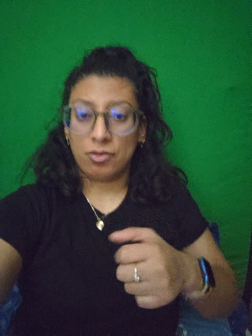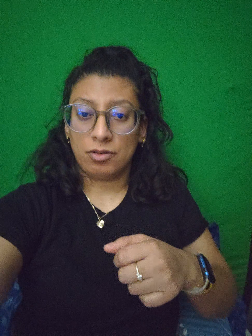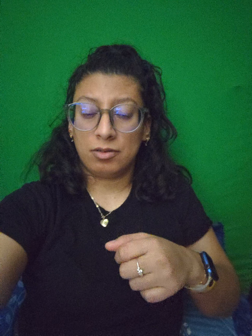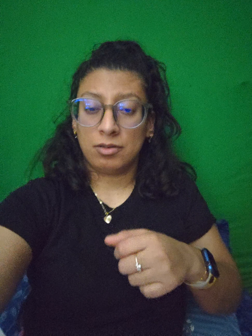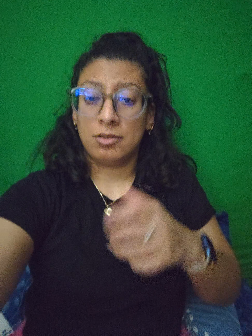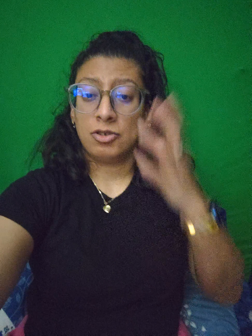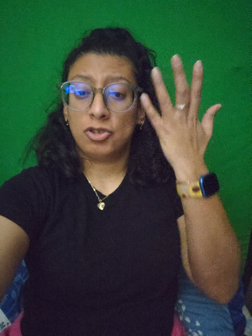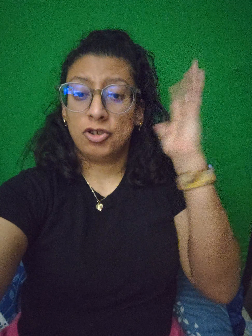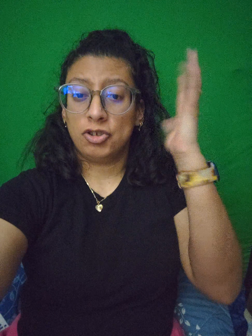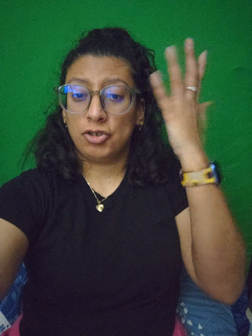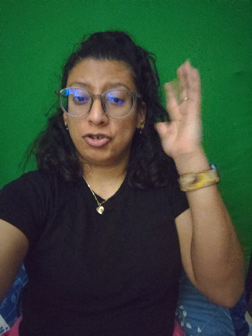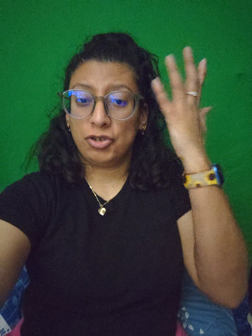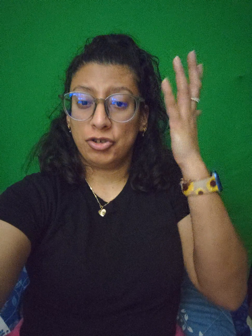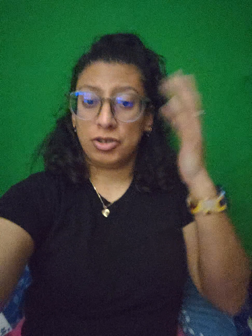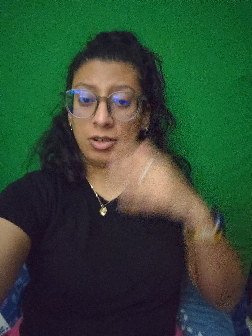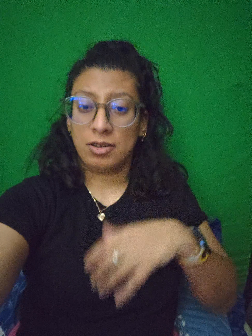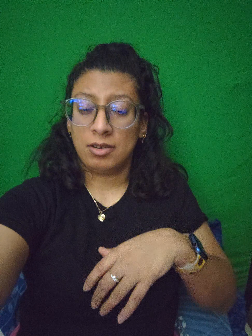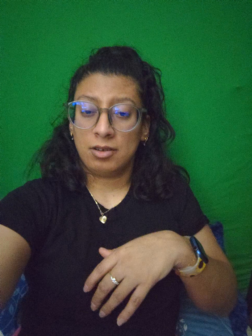tree